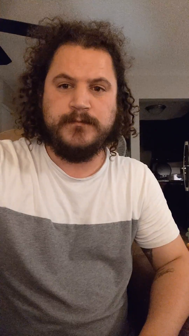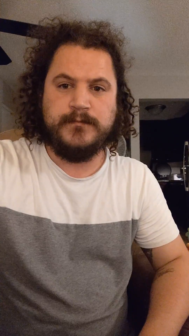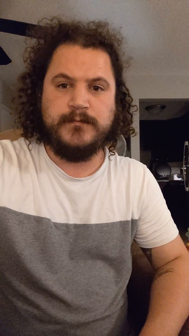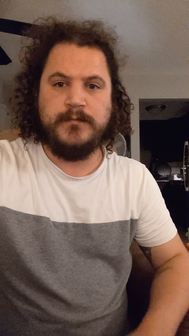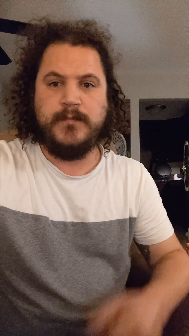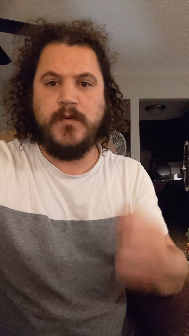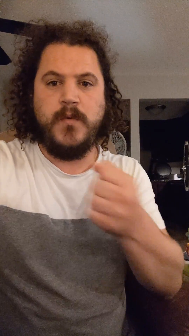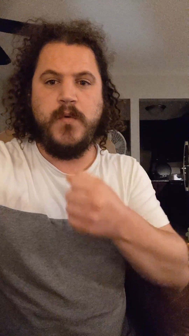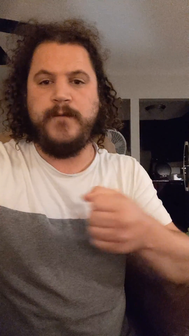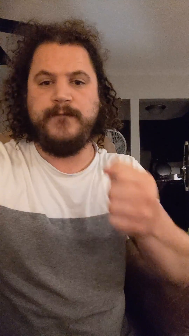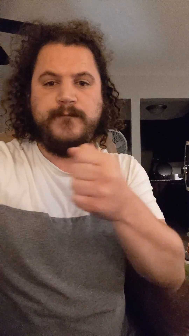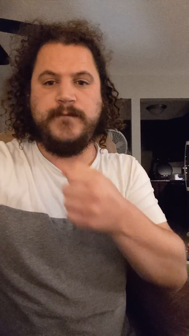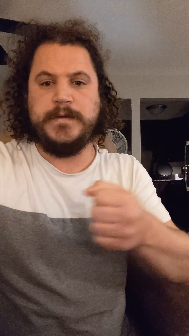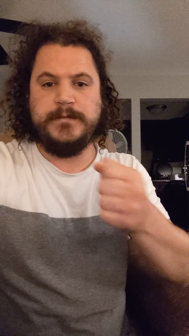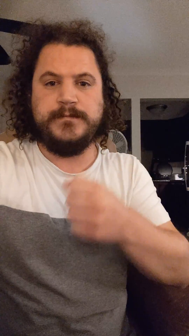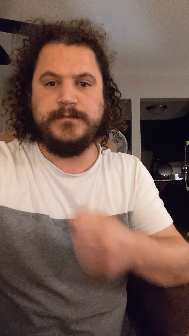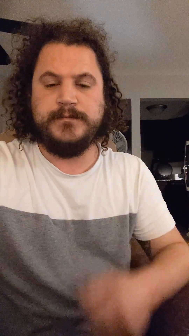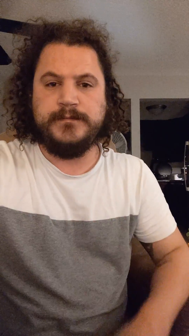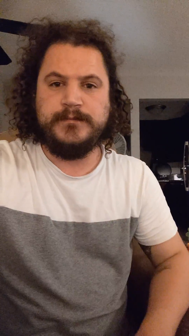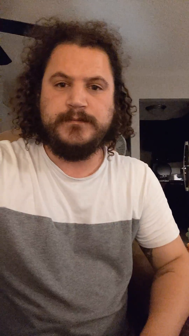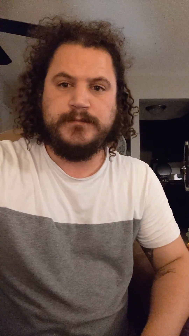coffee